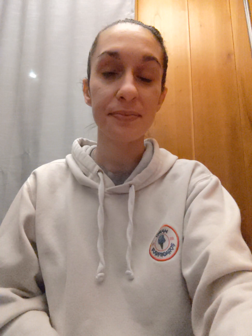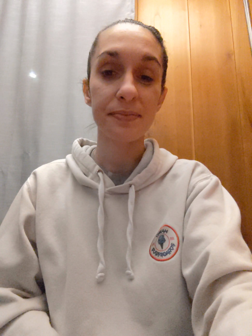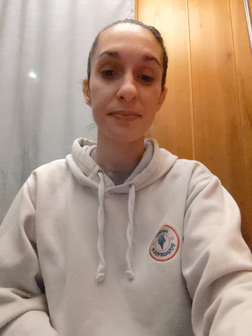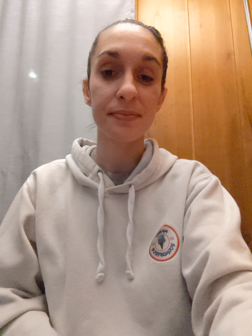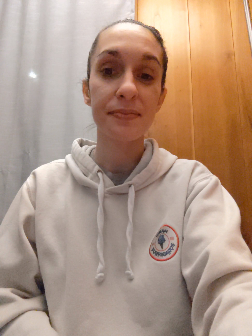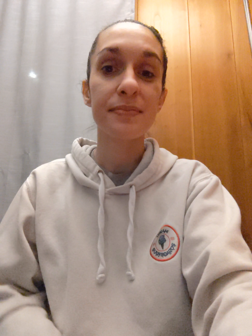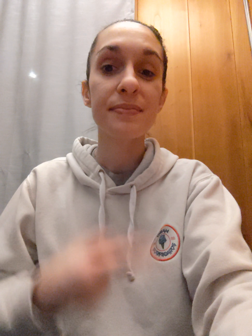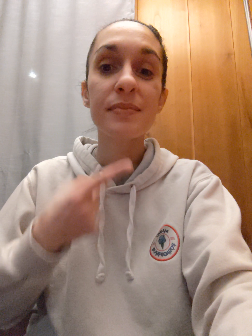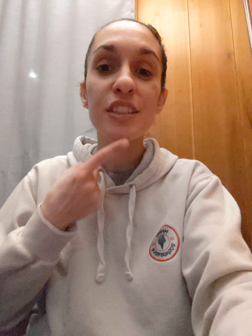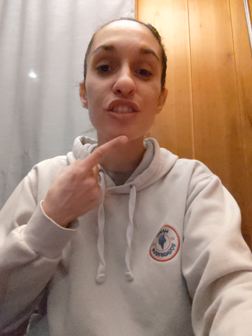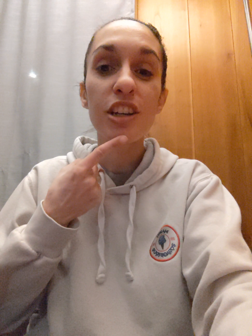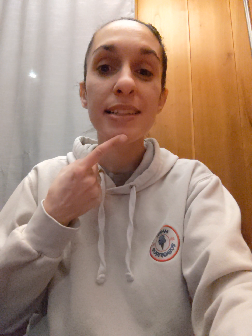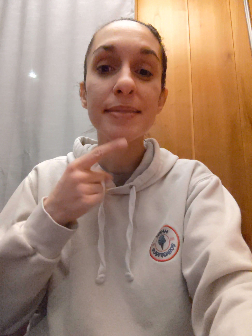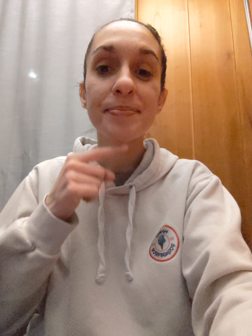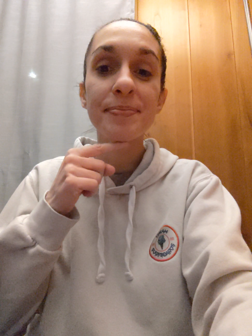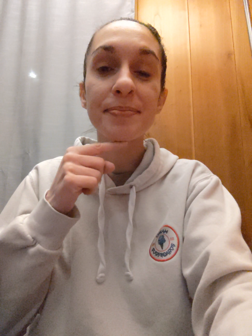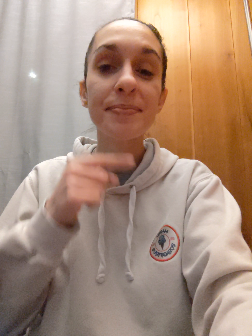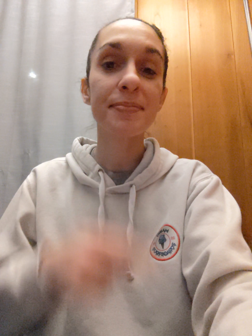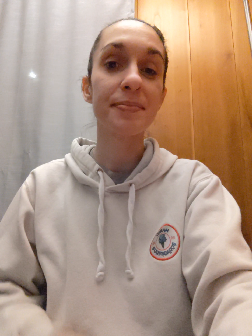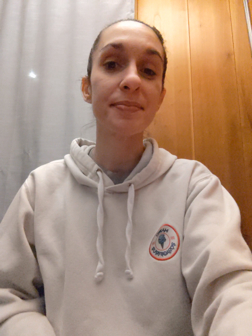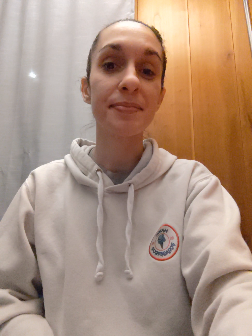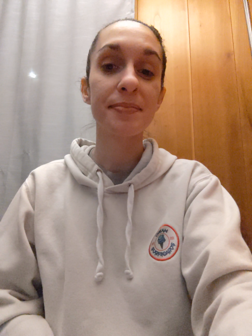chin